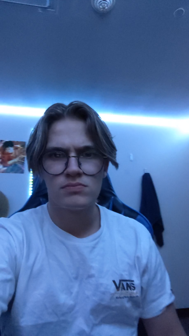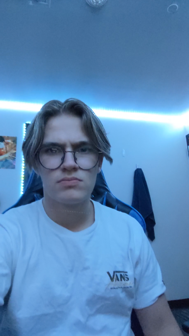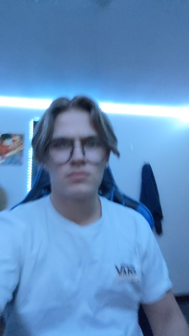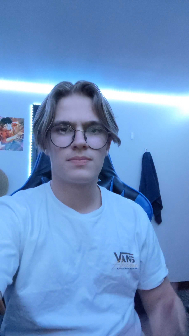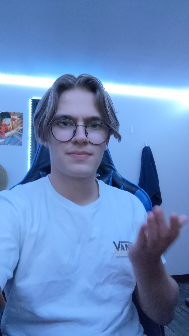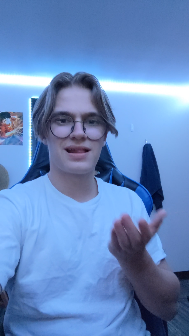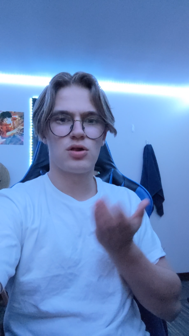carry